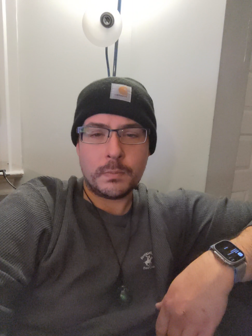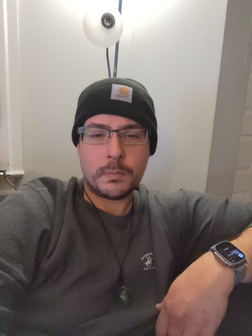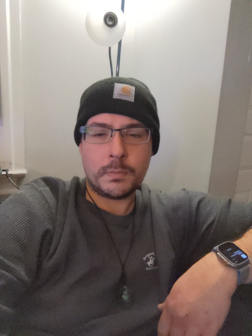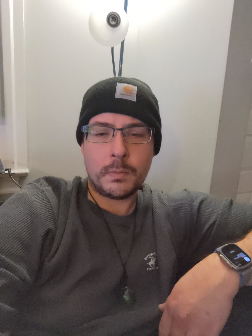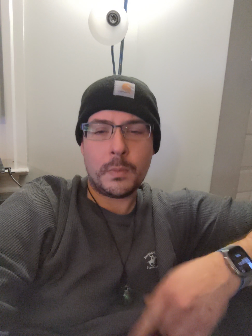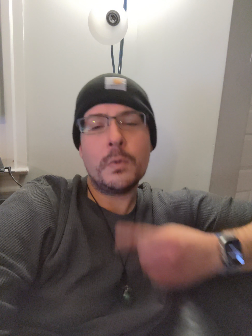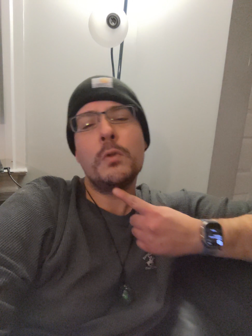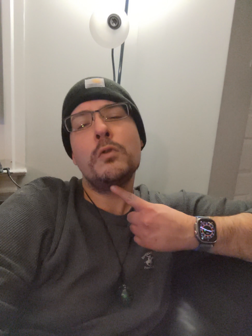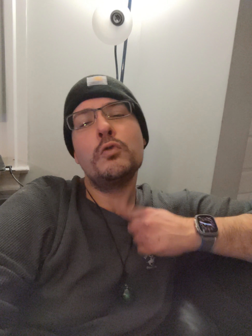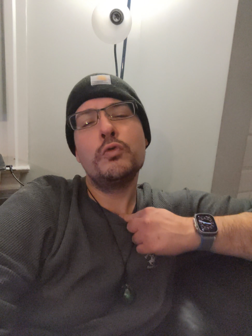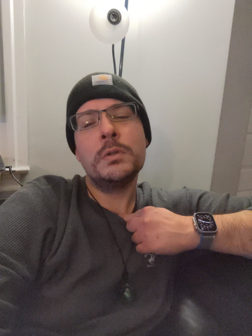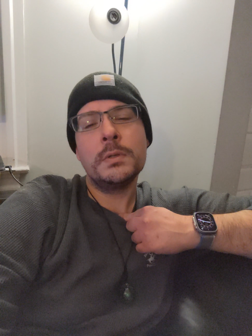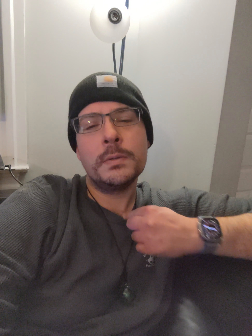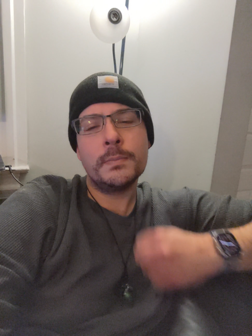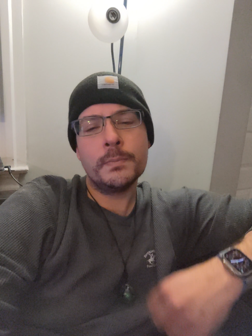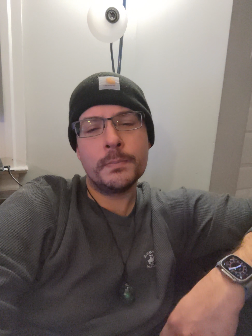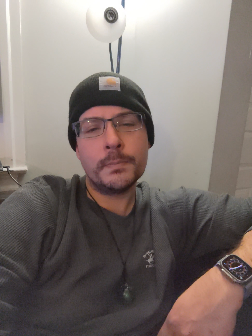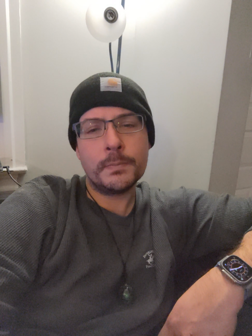thirsty